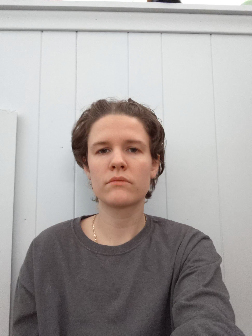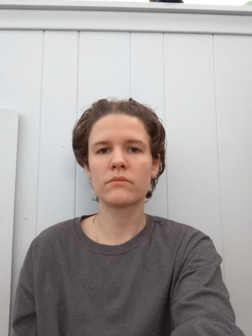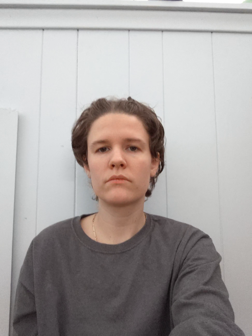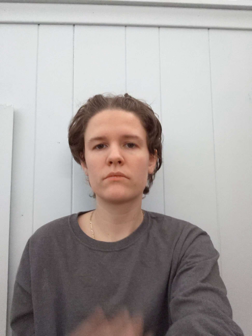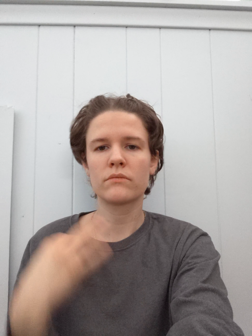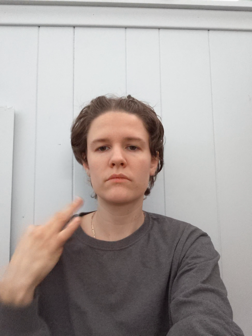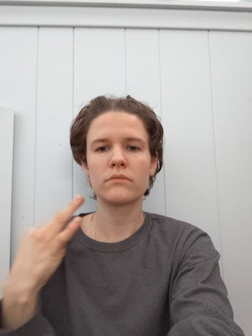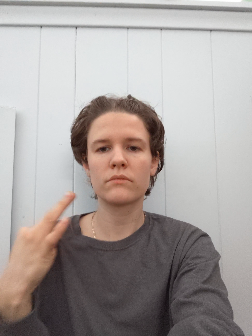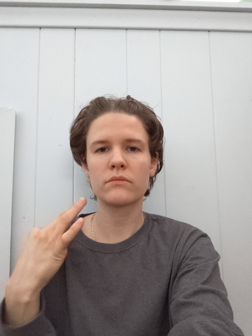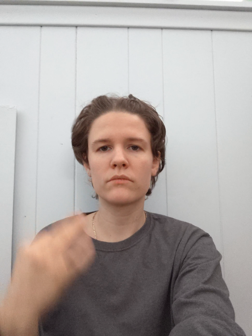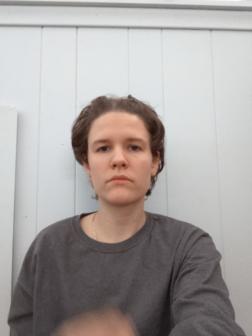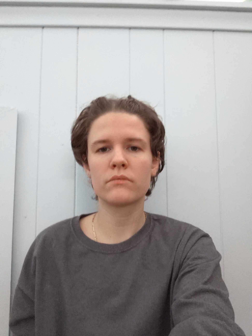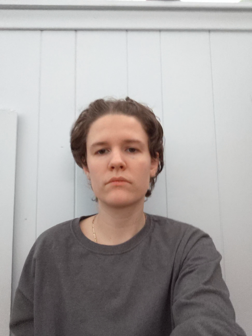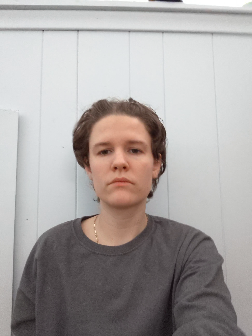shirt